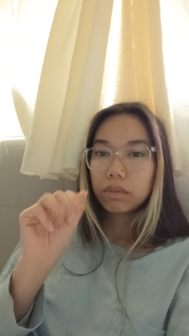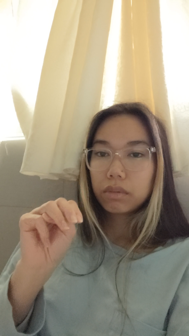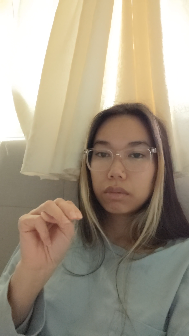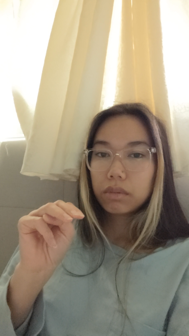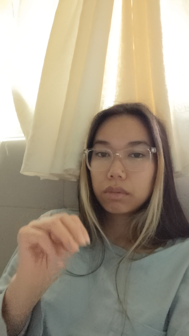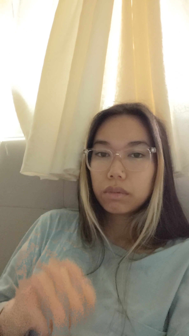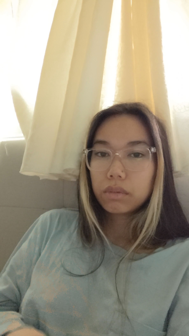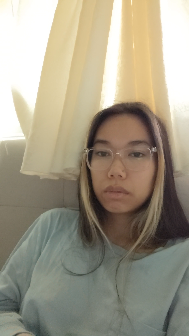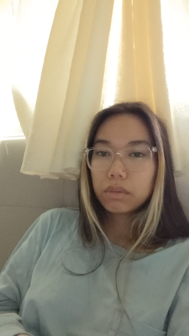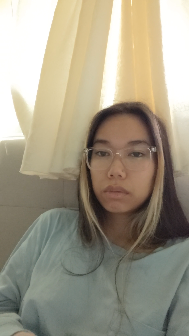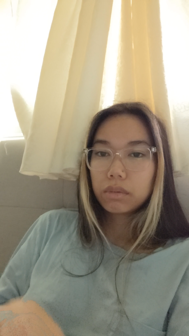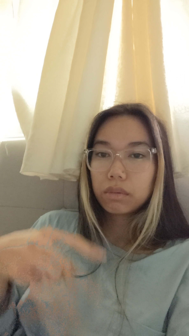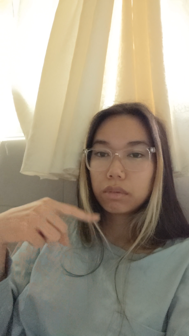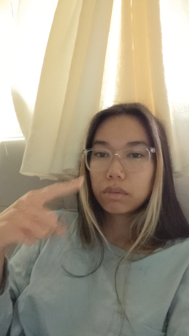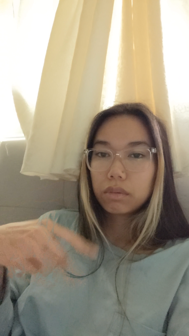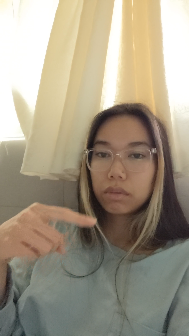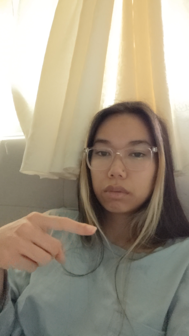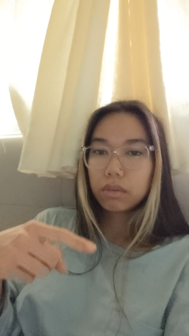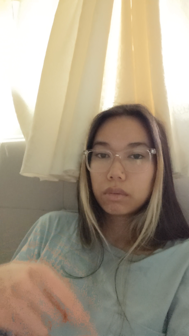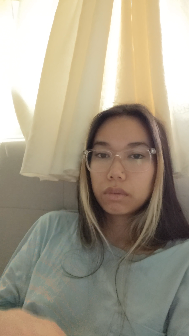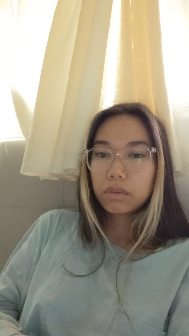about